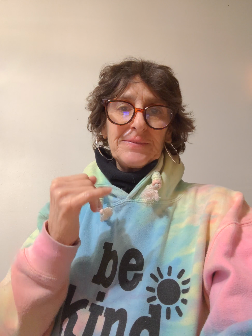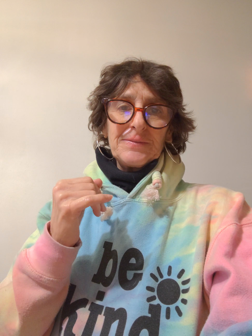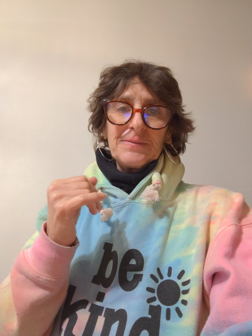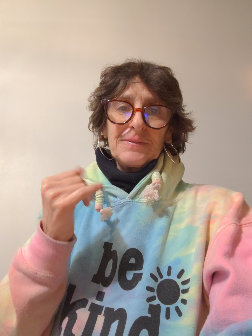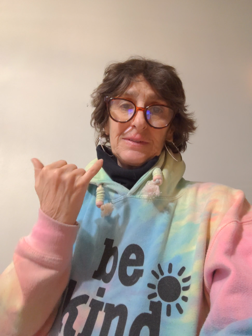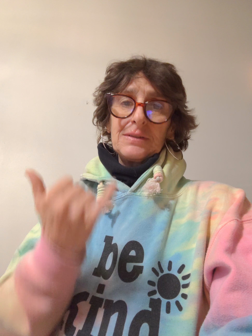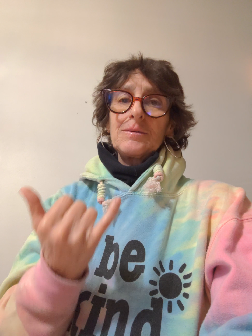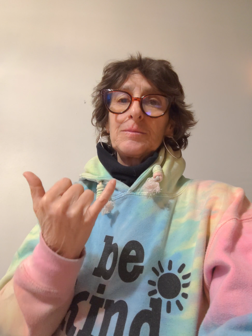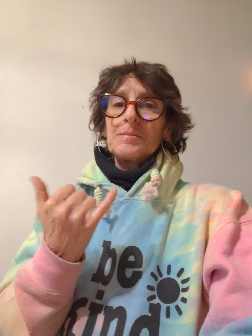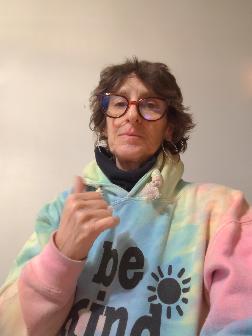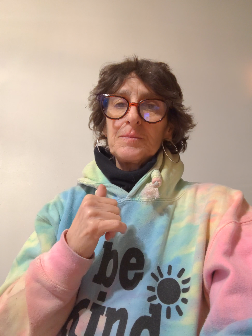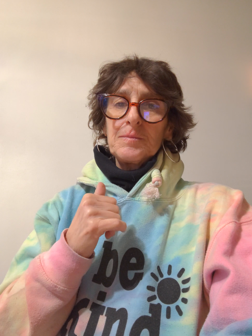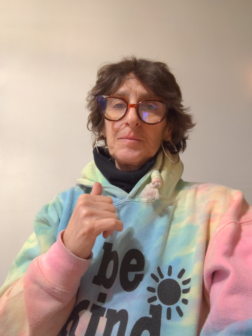now